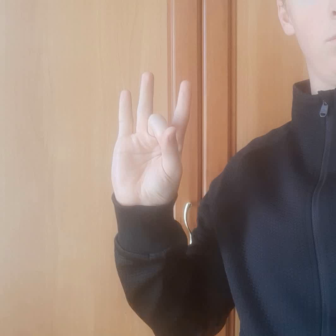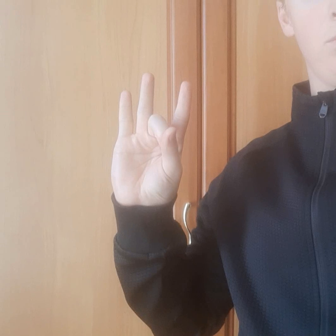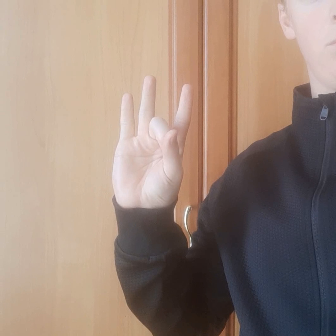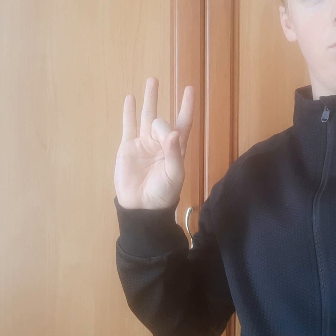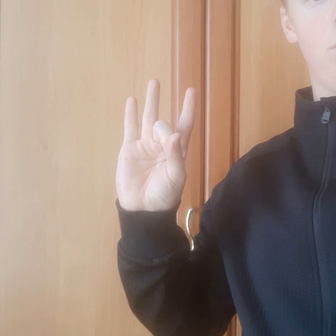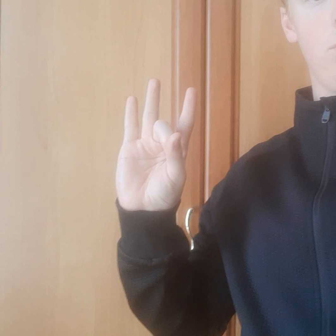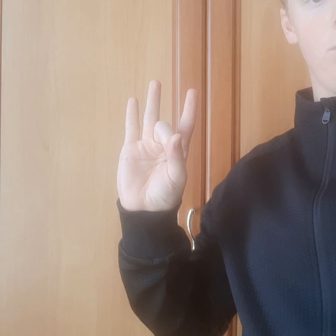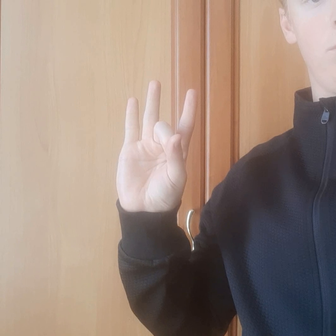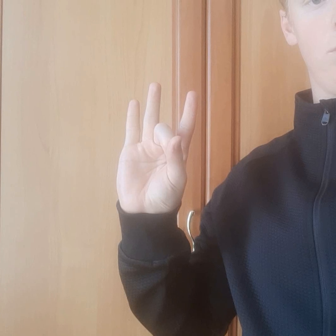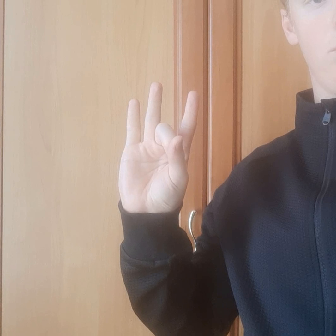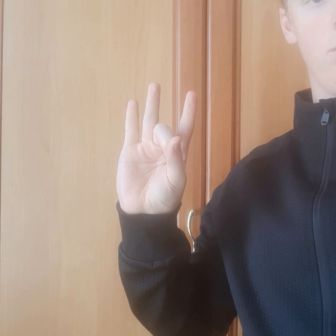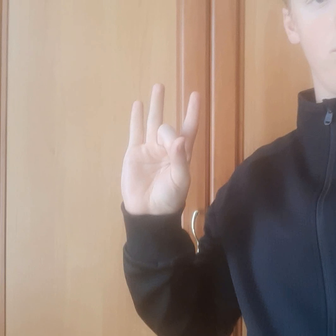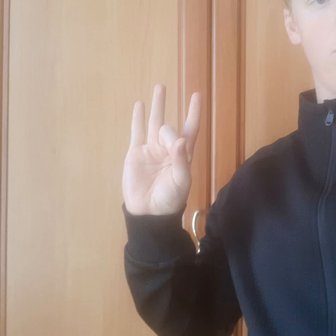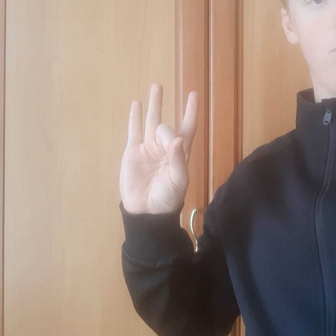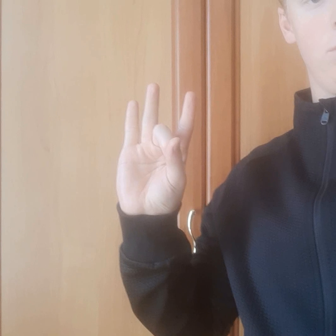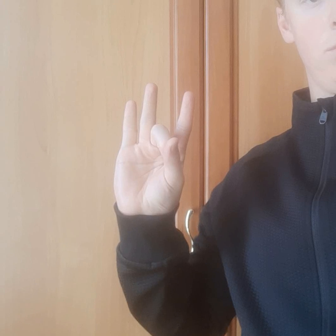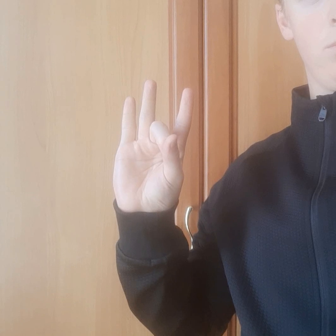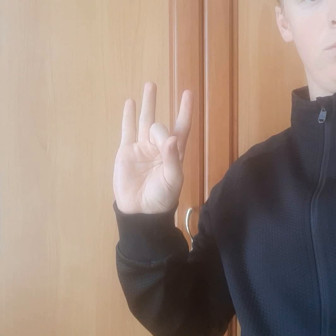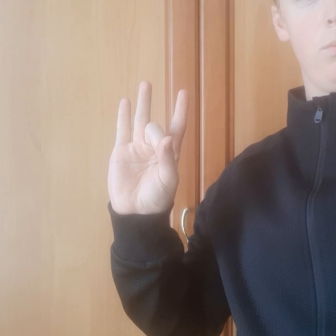Р